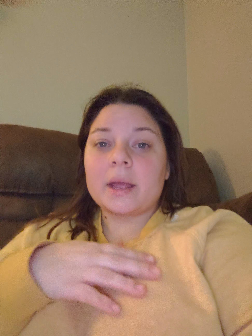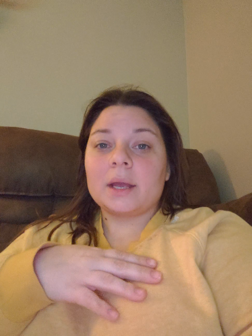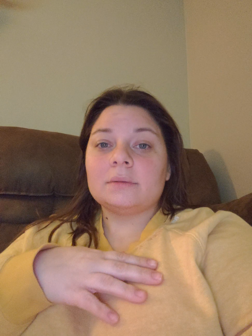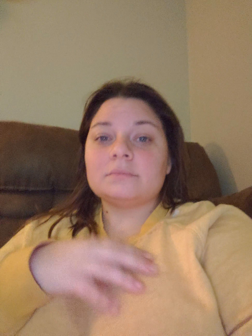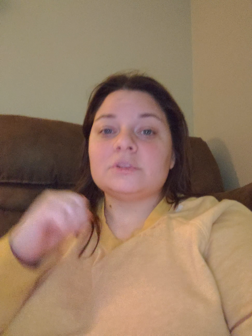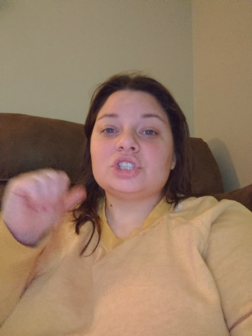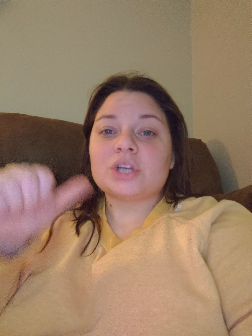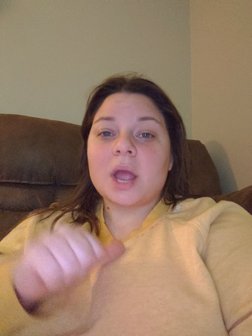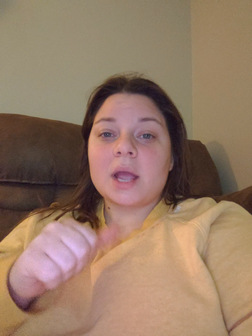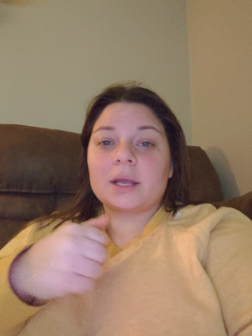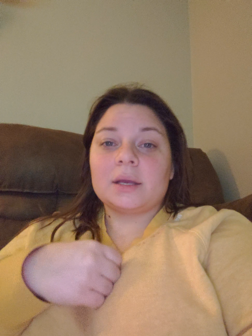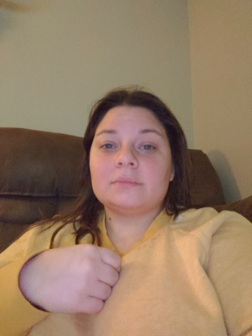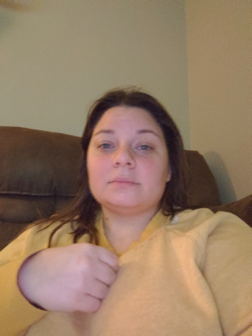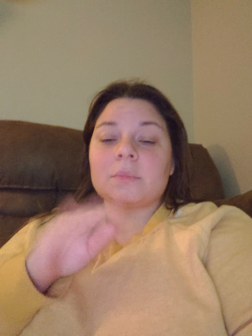jacket